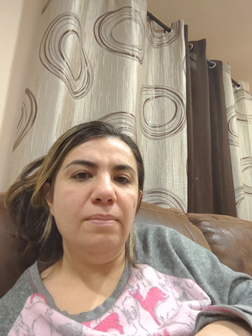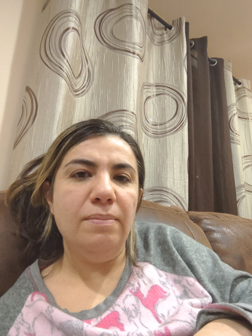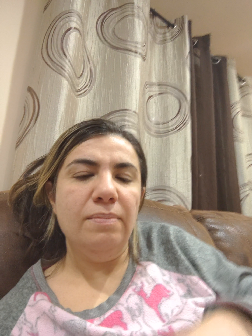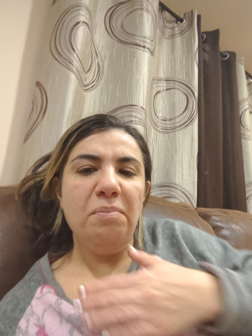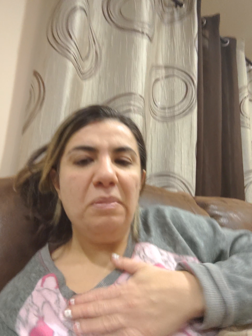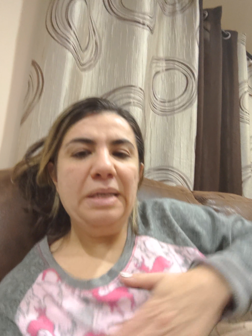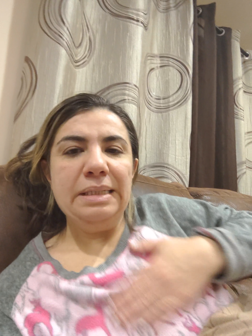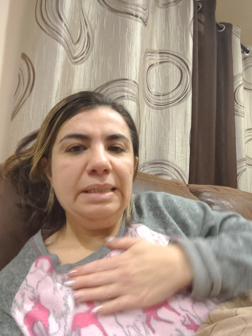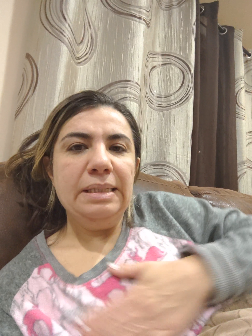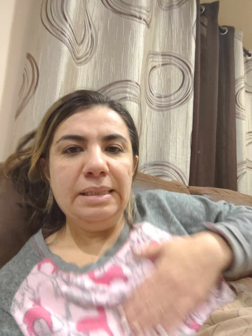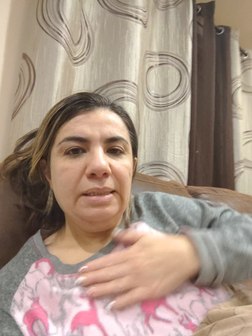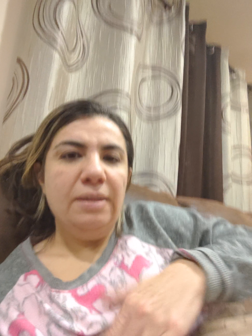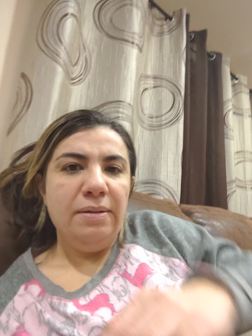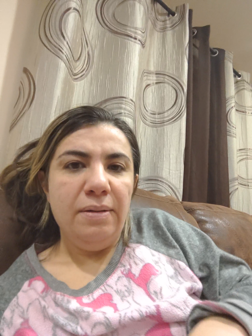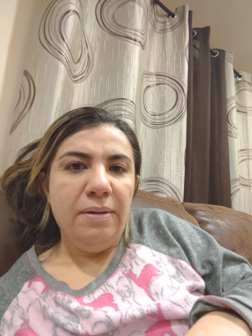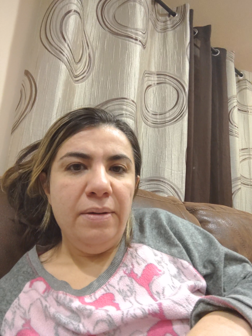please